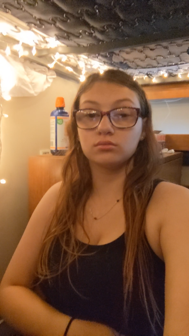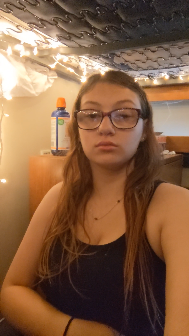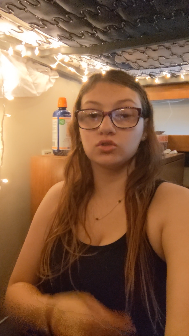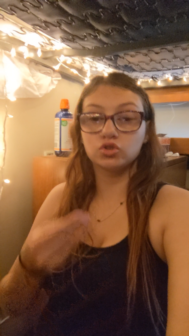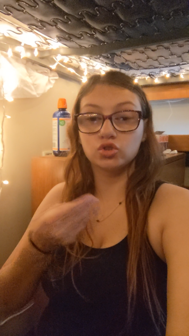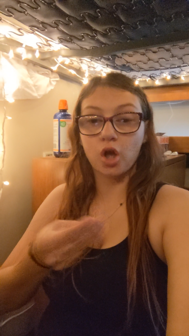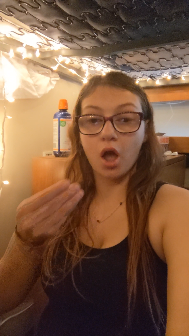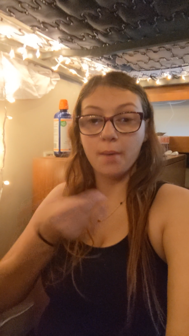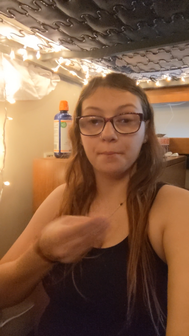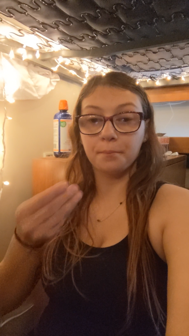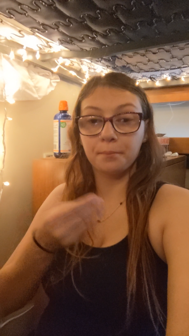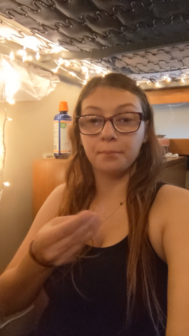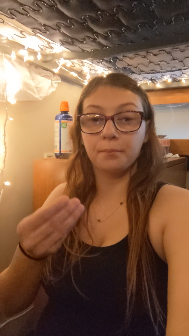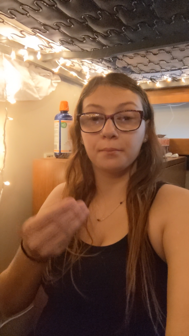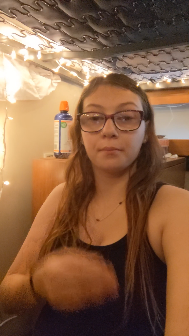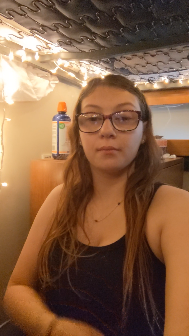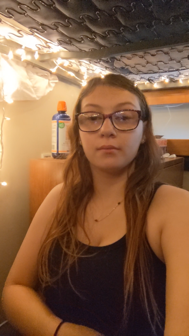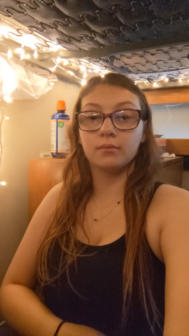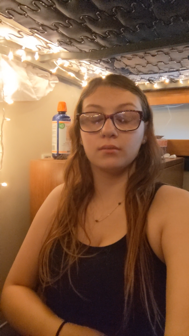shopping